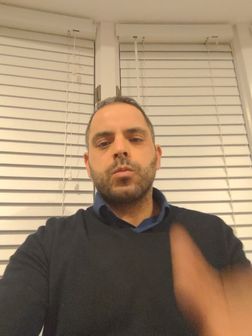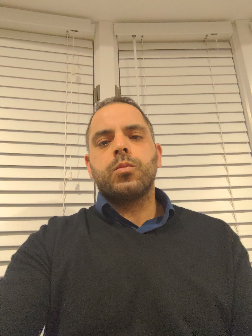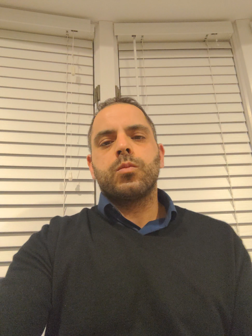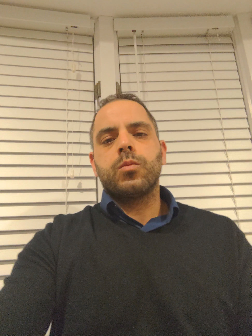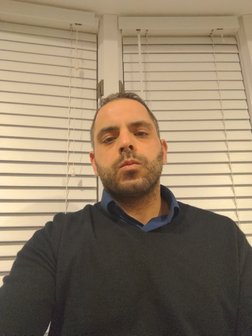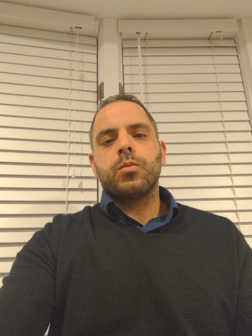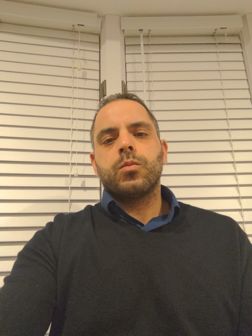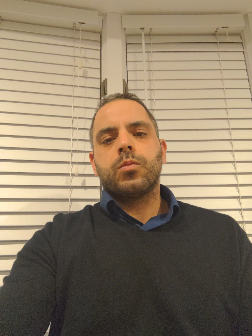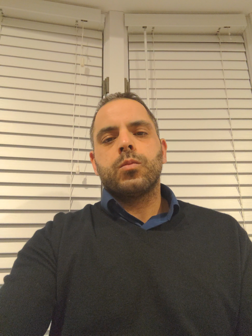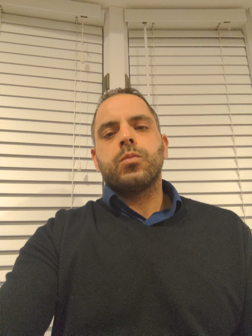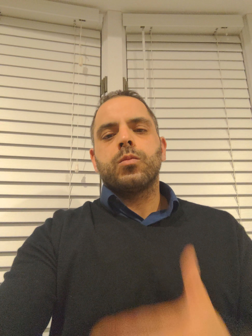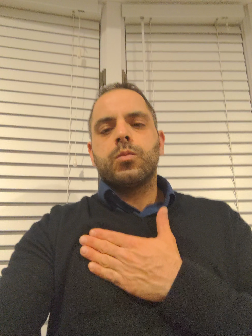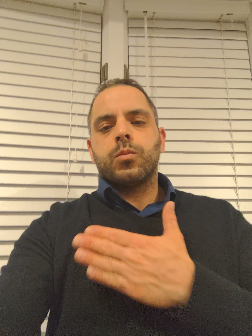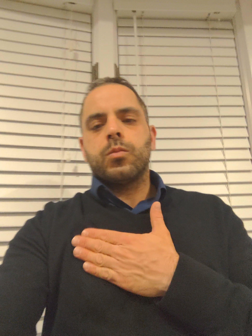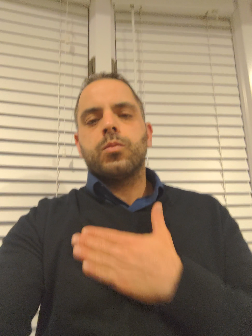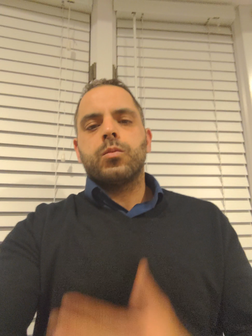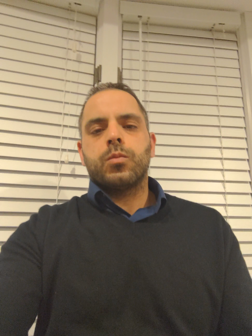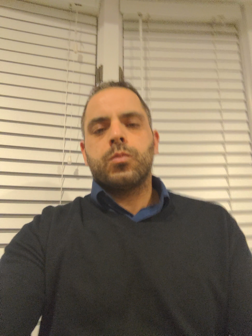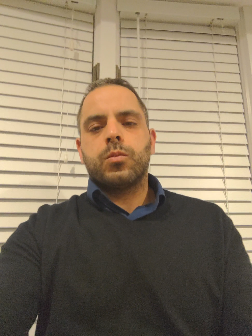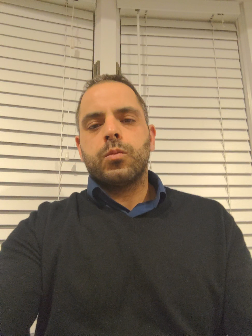my